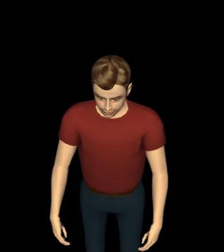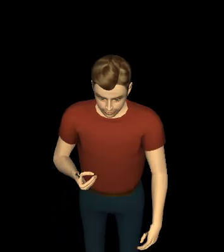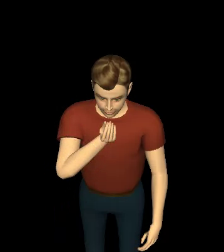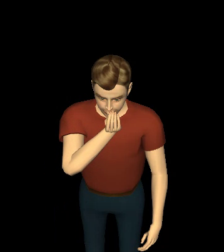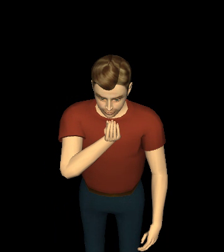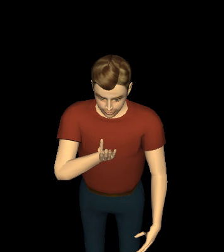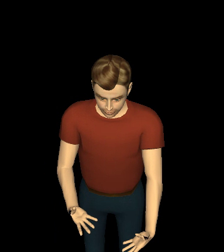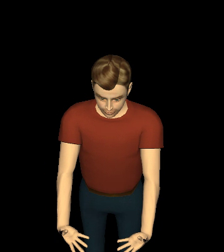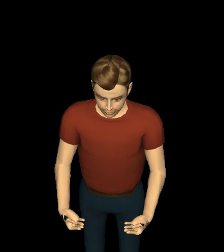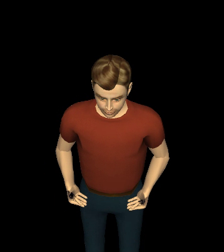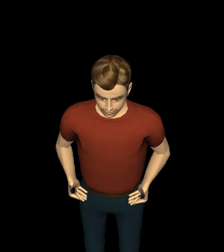مرحبا